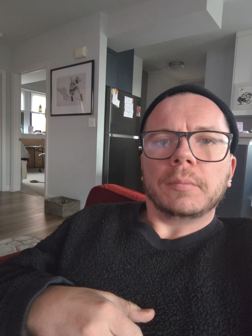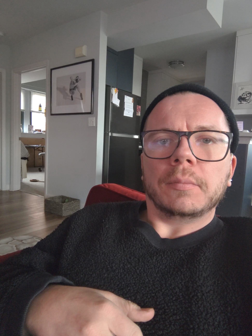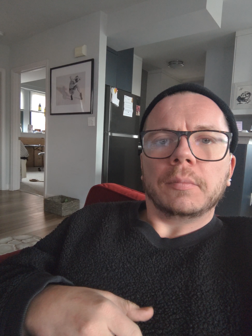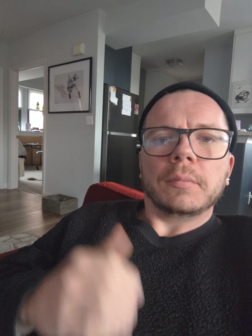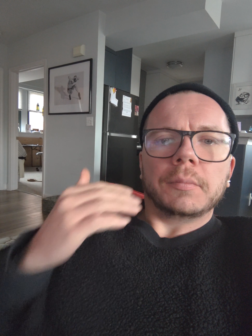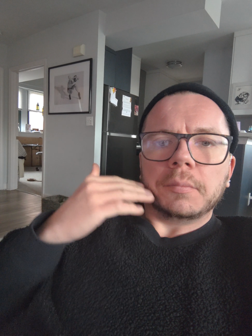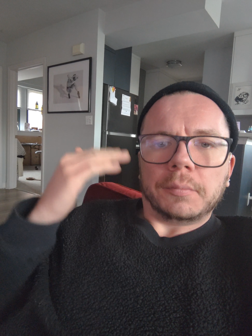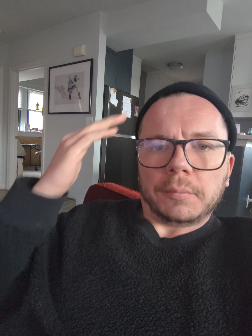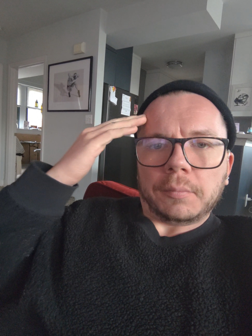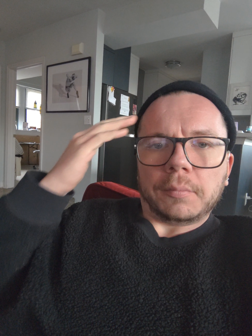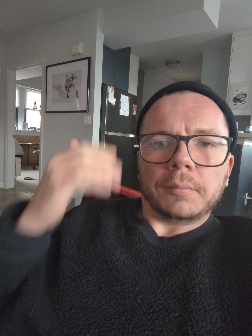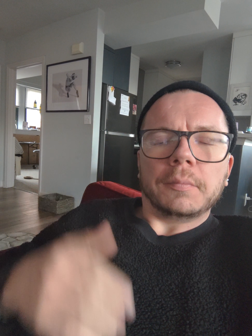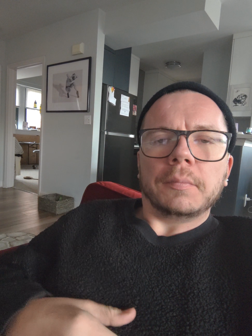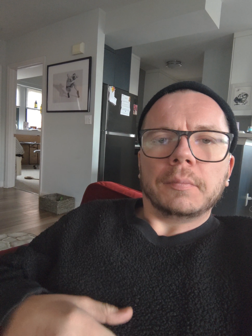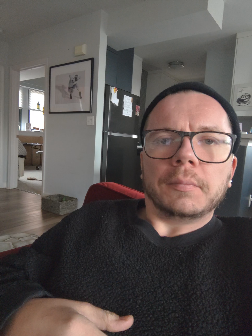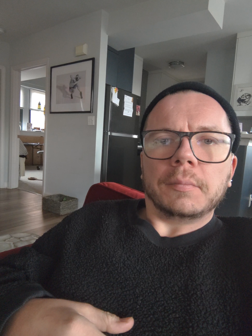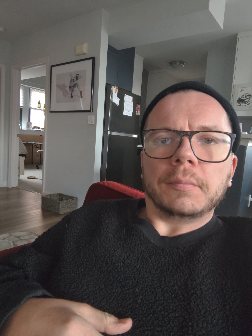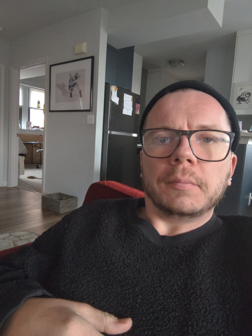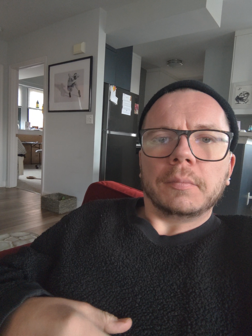head